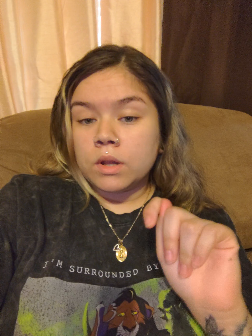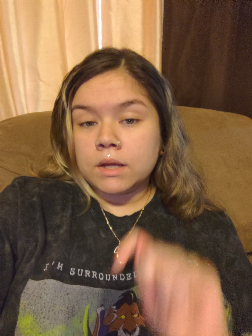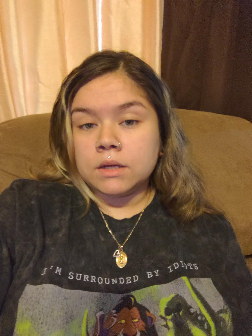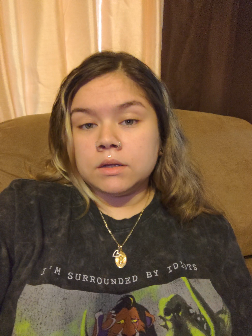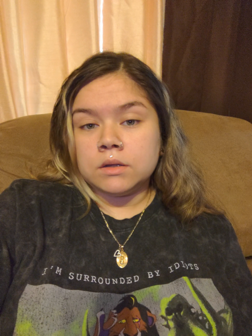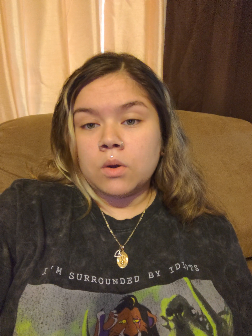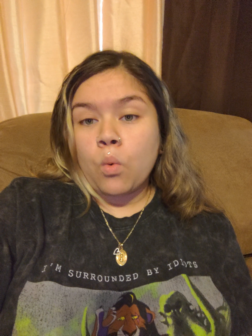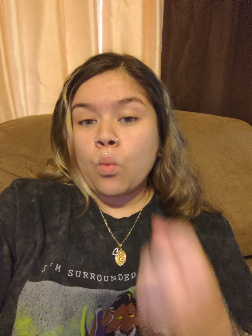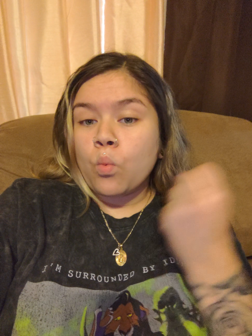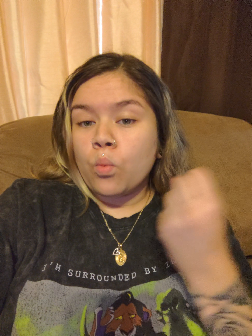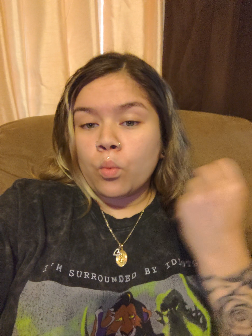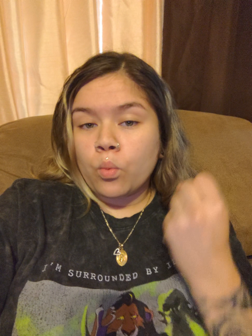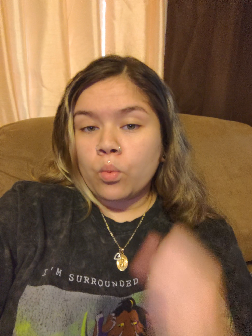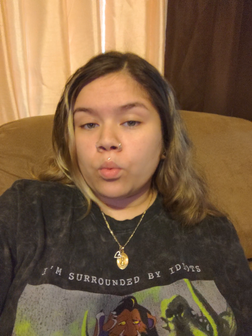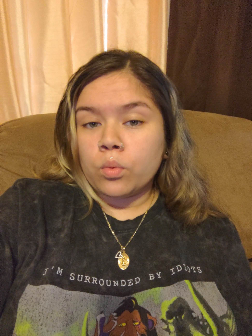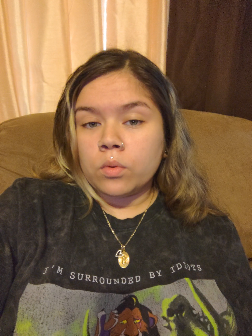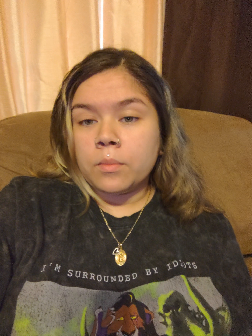hold